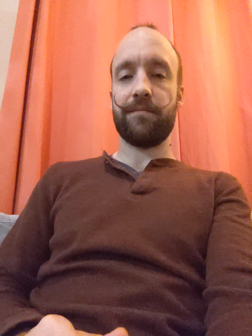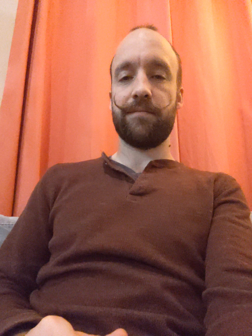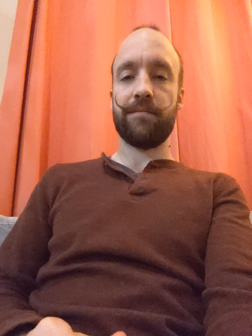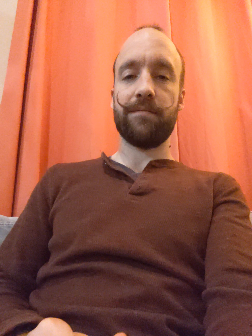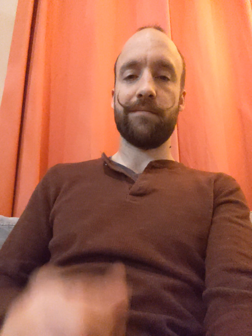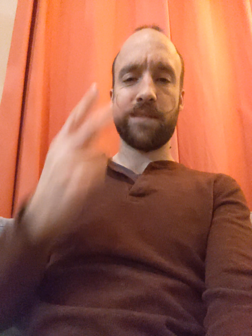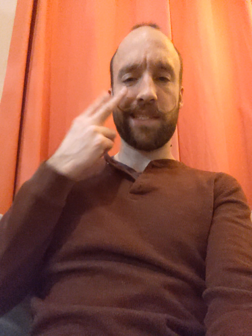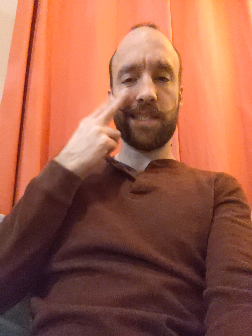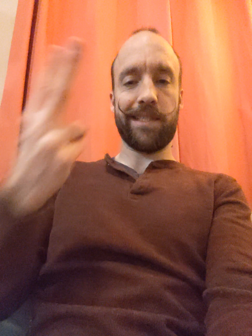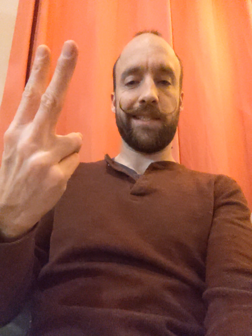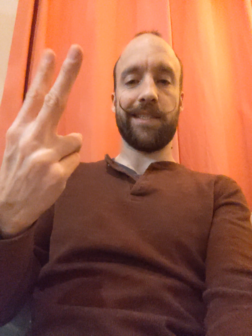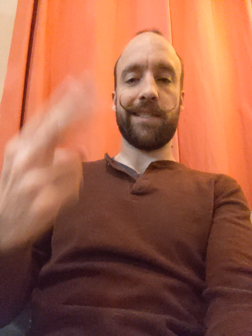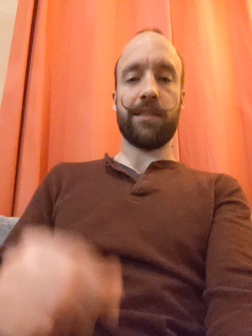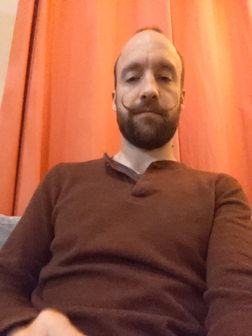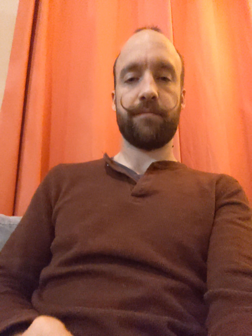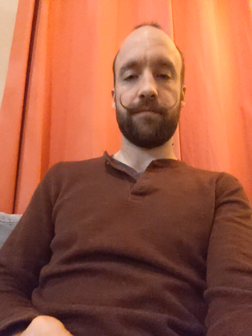see